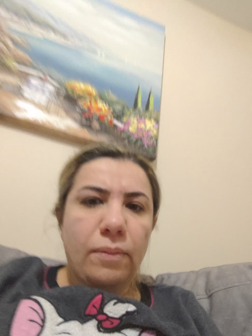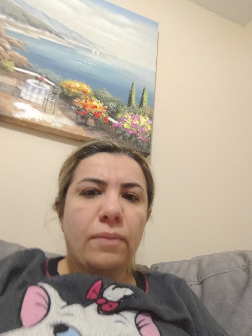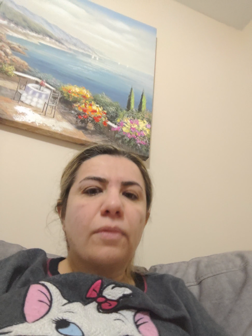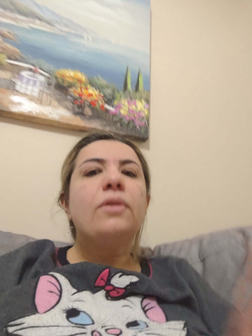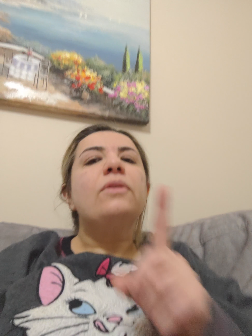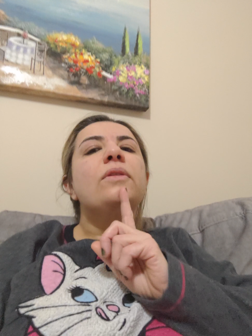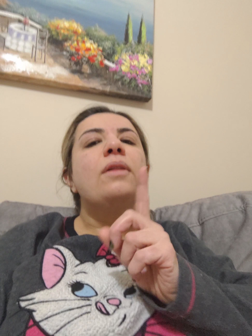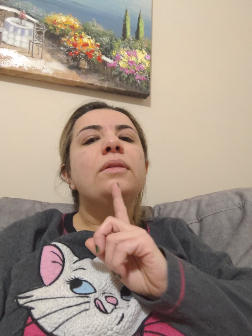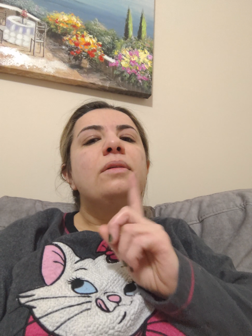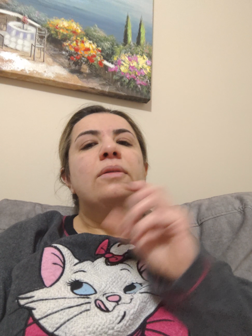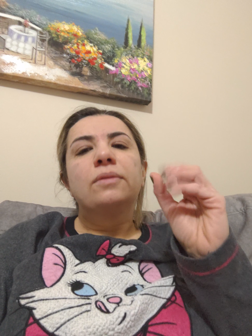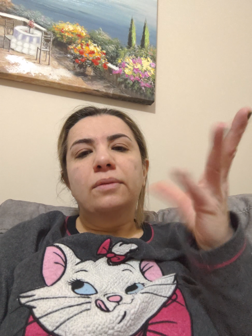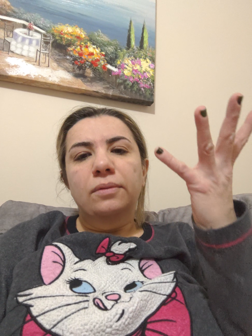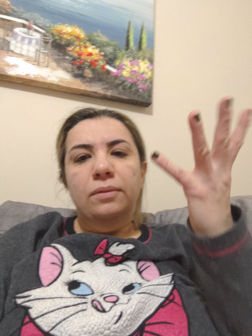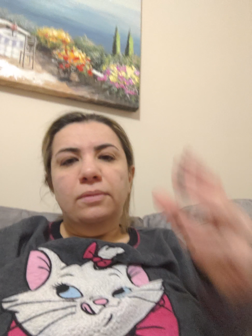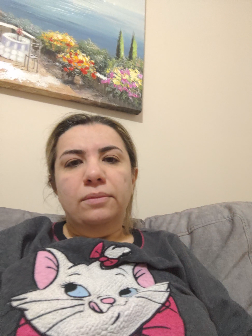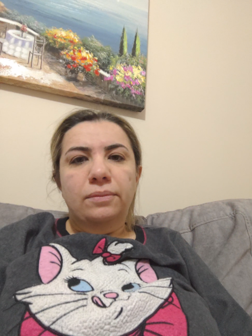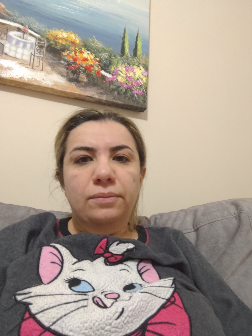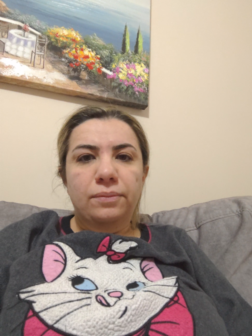lamp